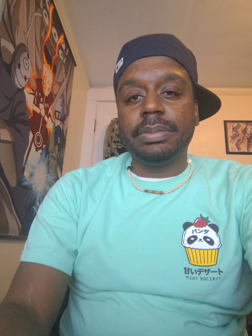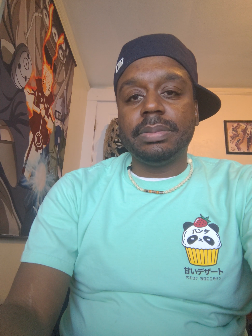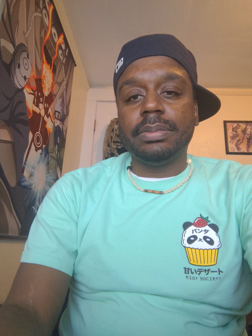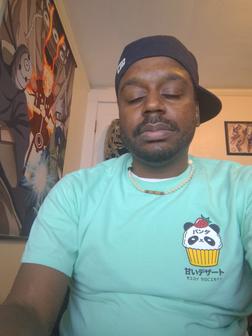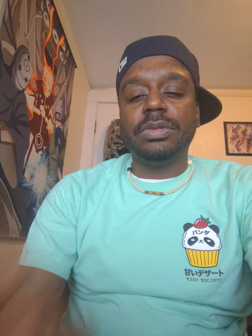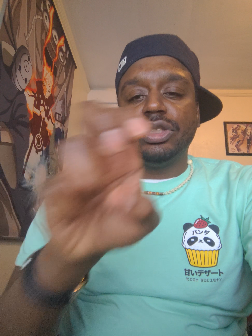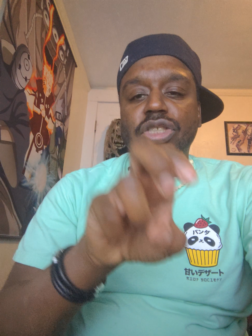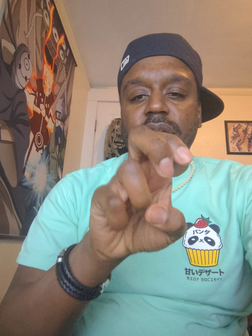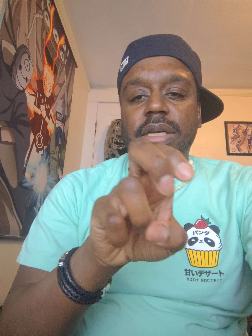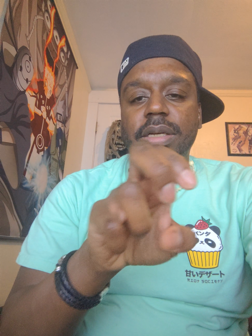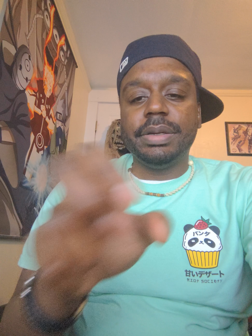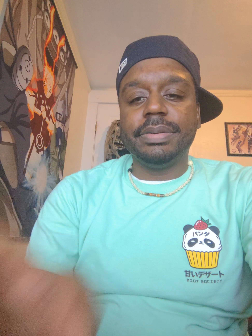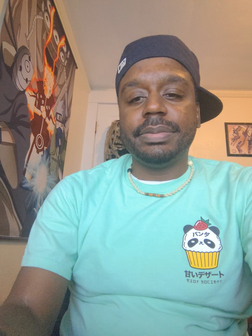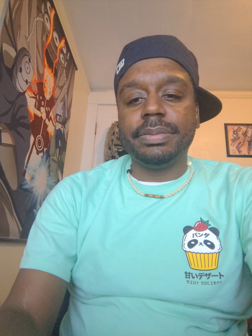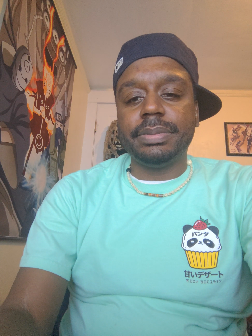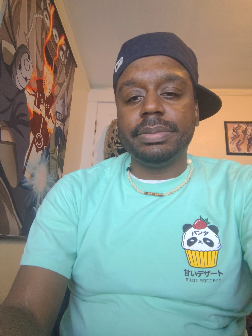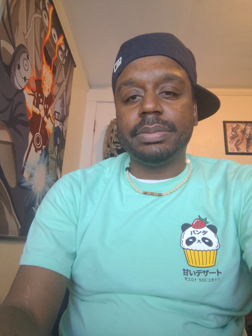chair